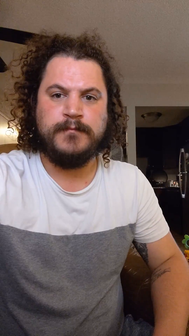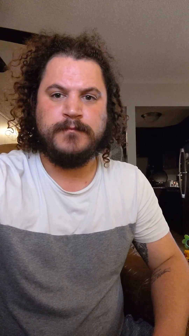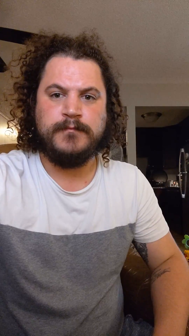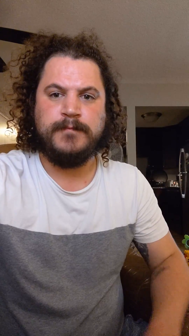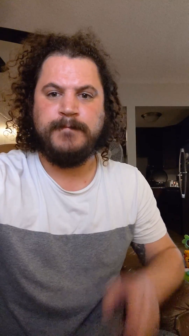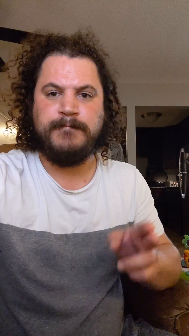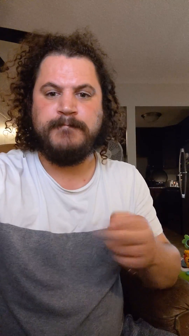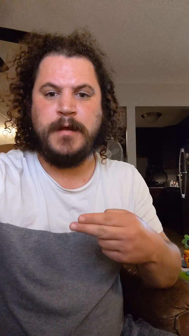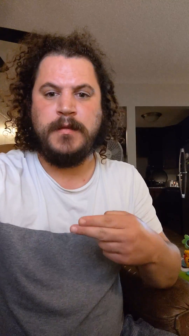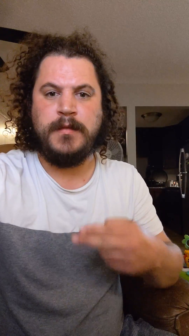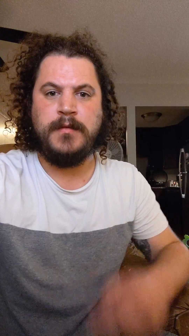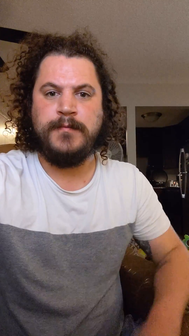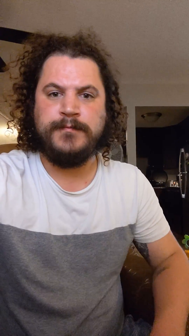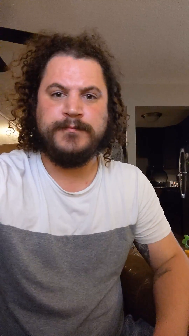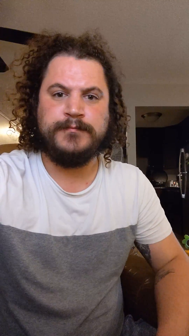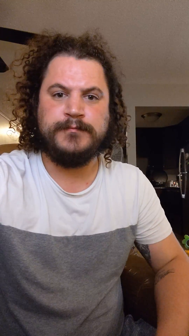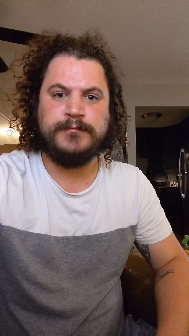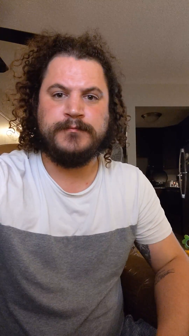belt